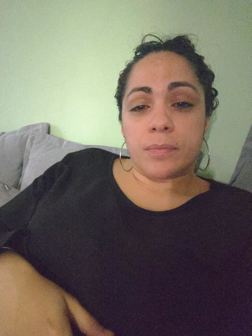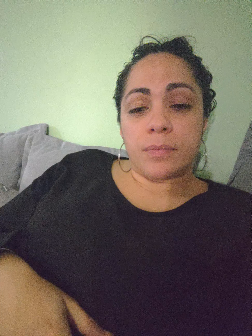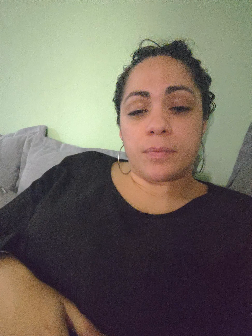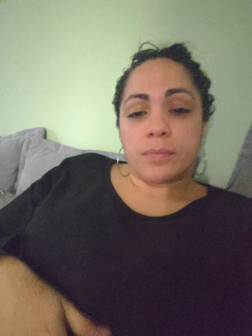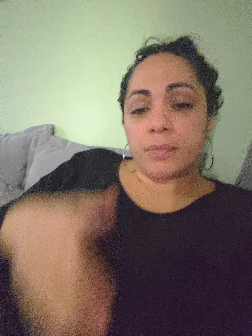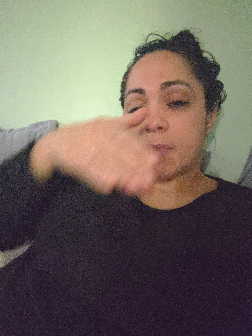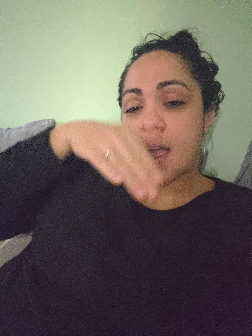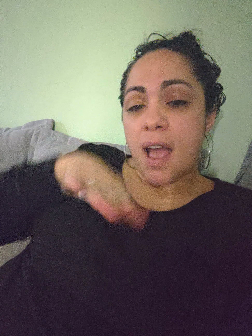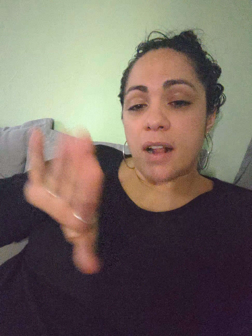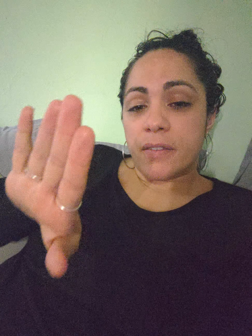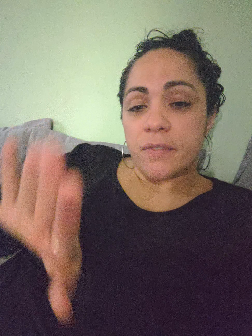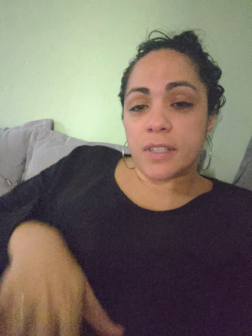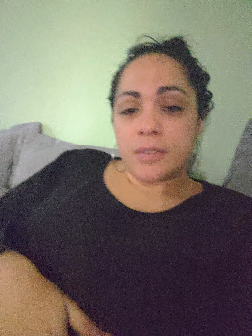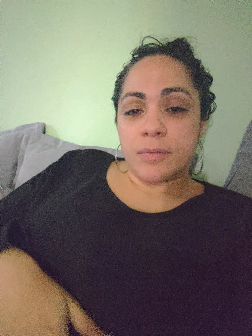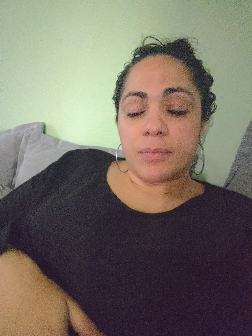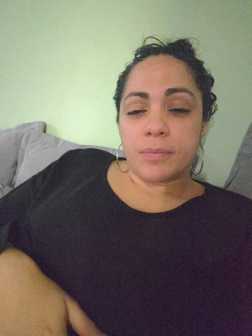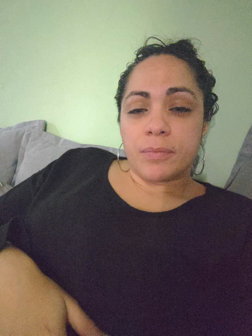elephant